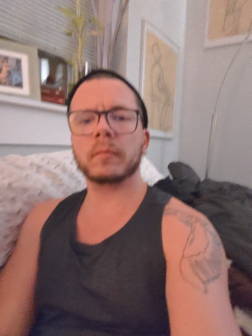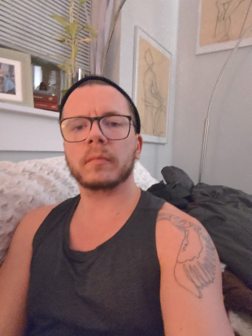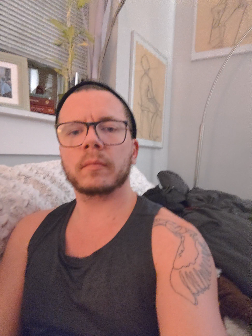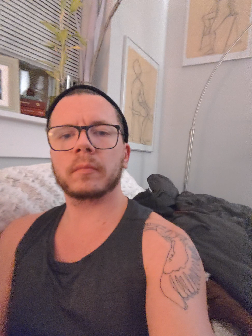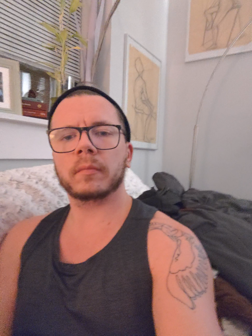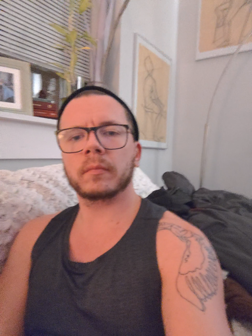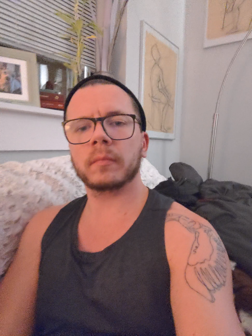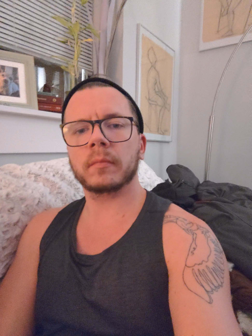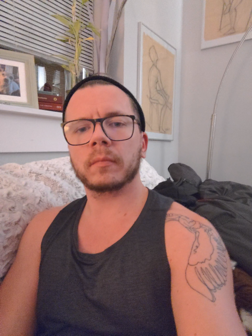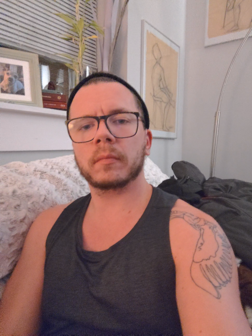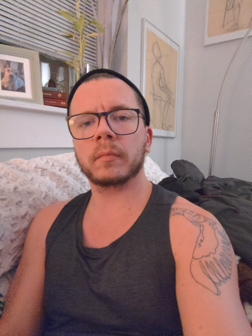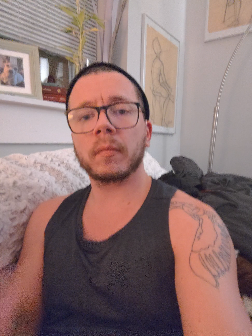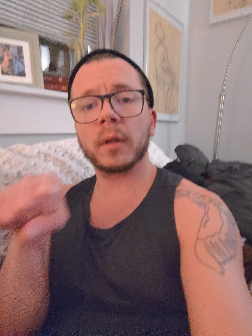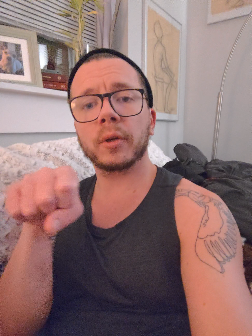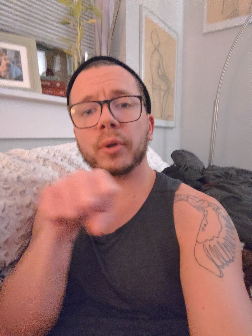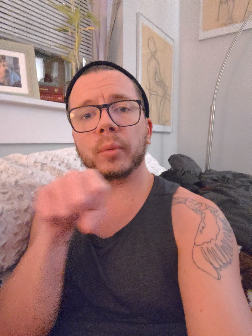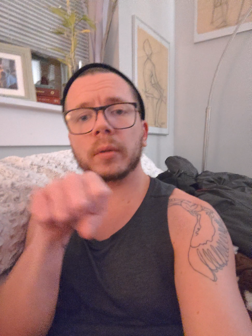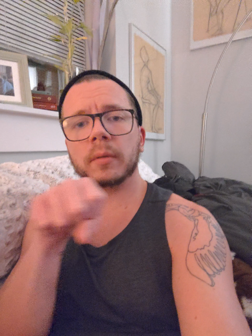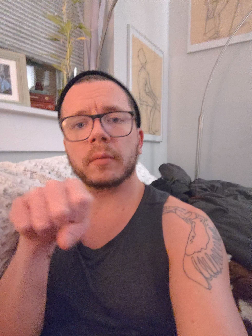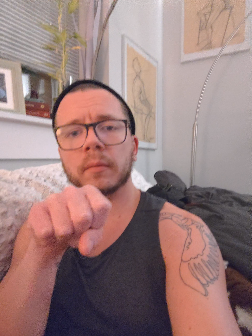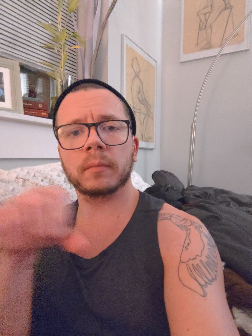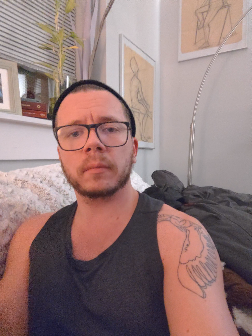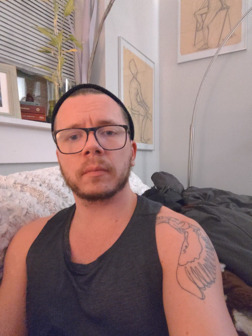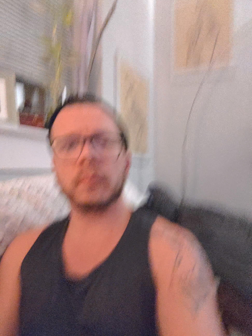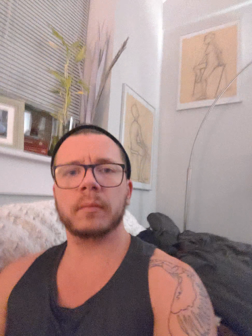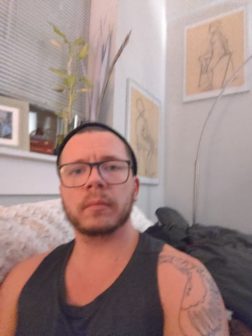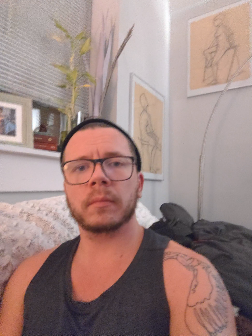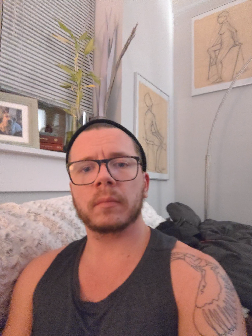shoe